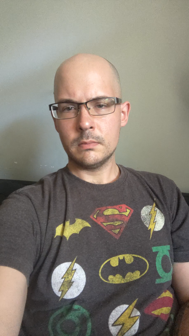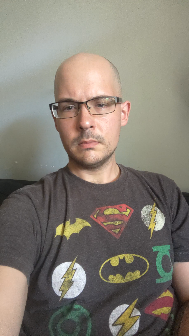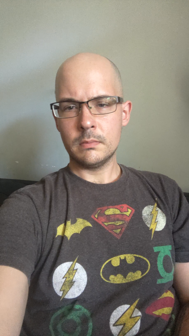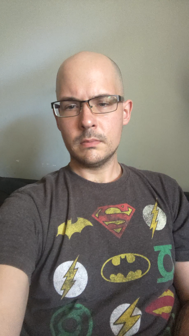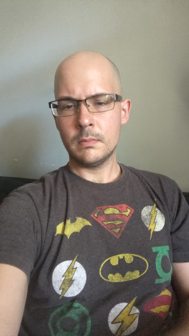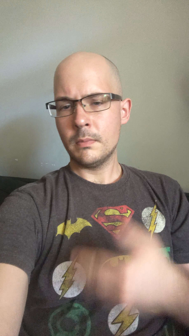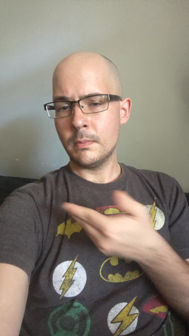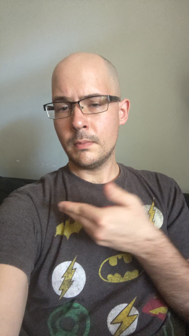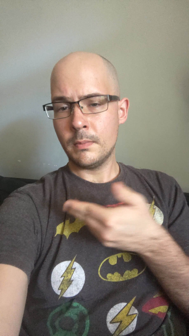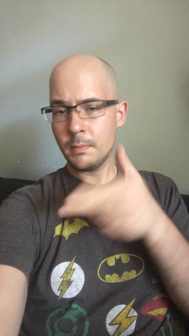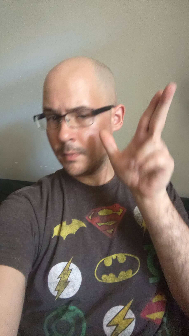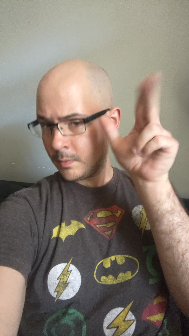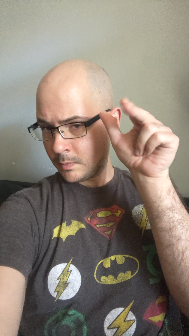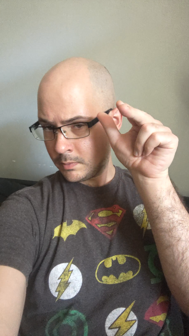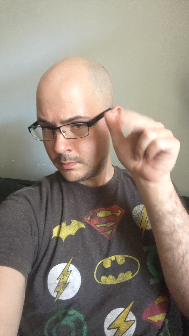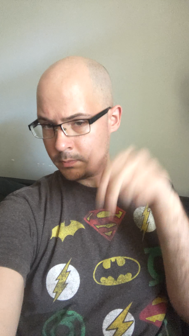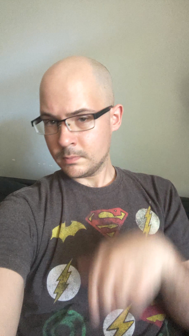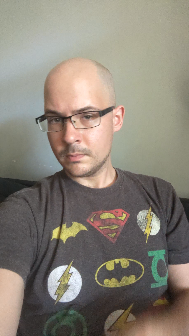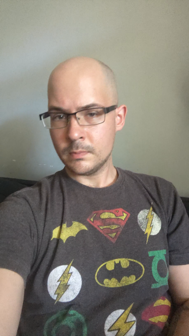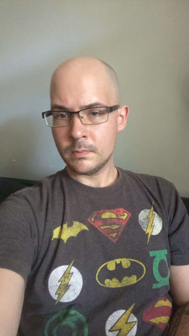pony